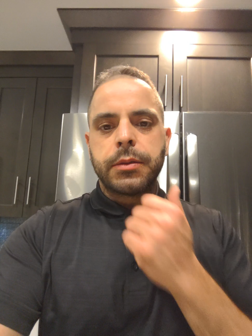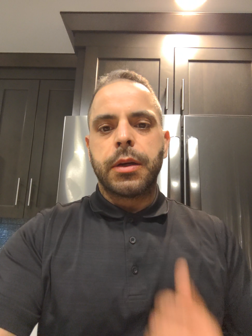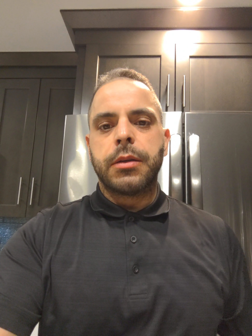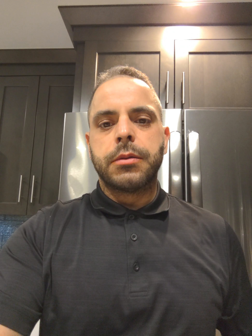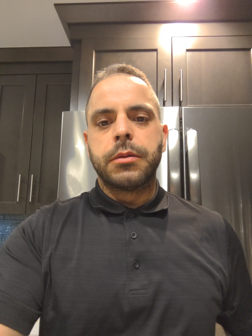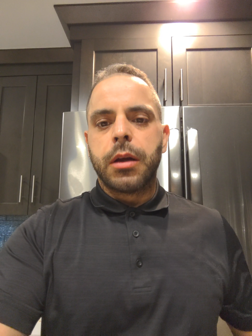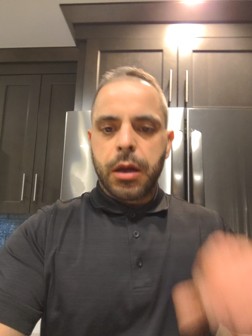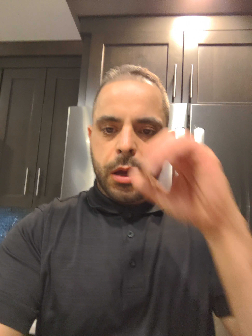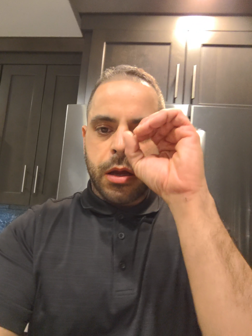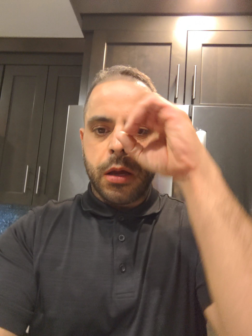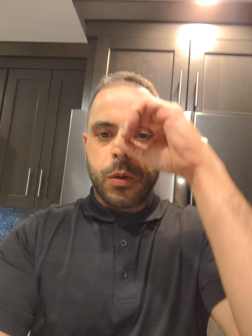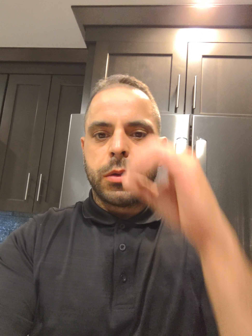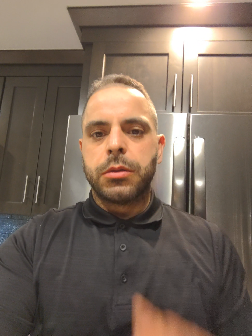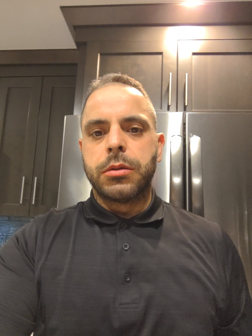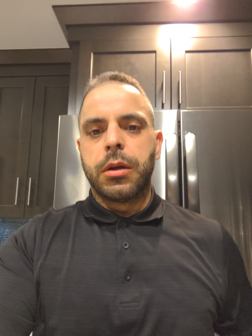owl